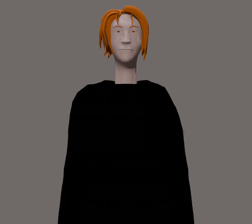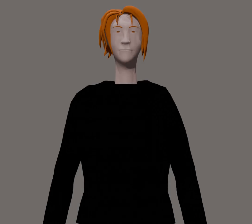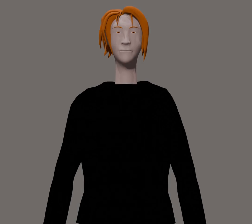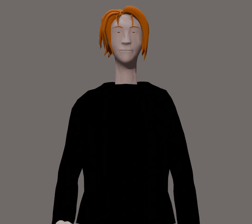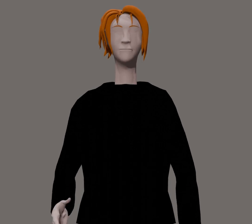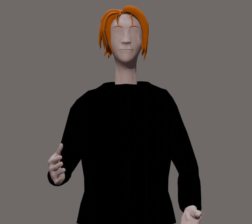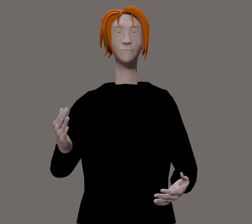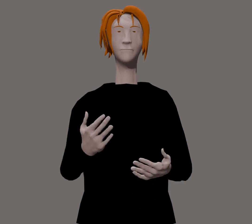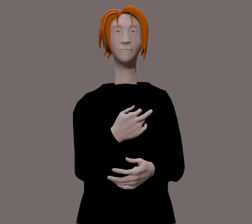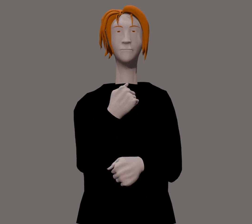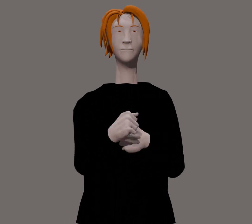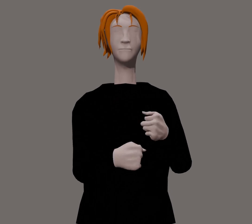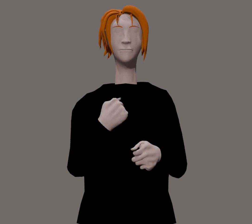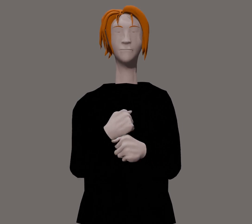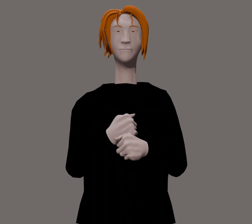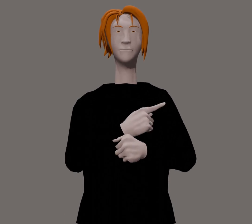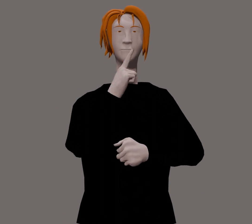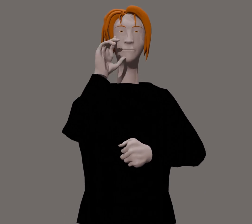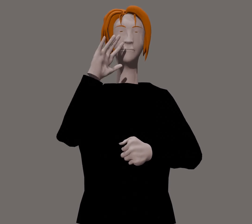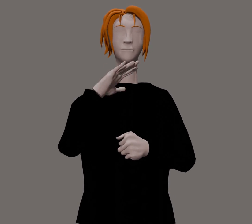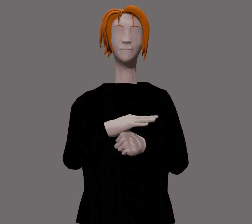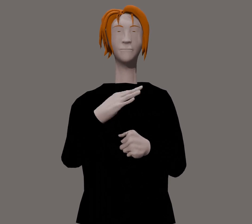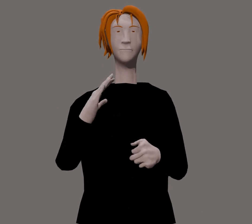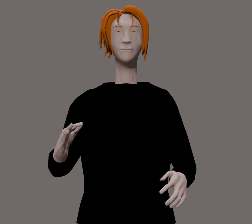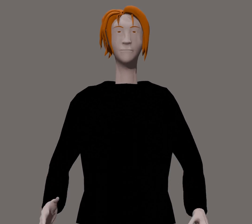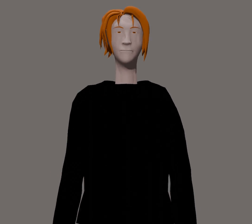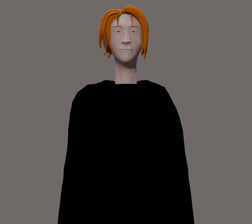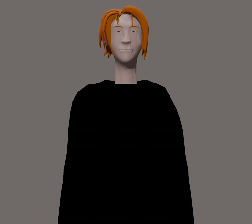New Year Resolution